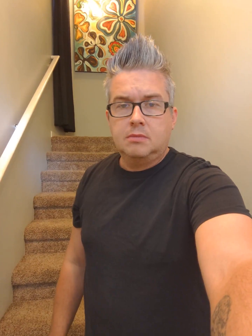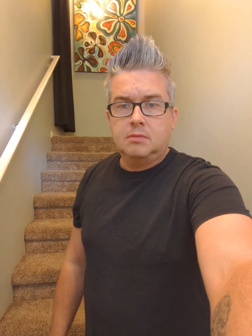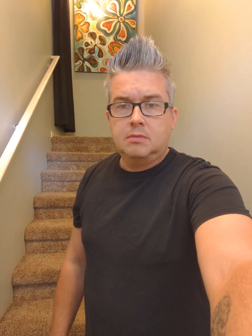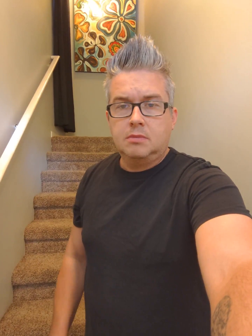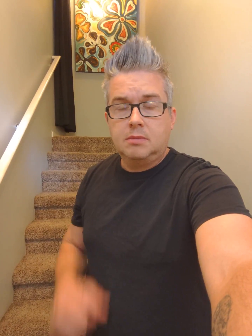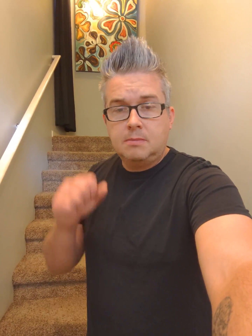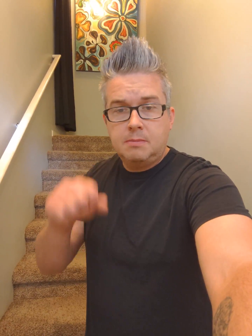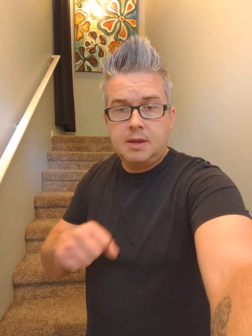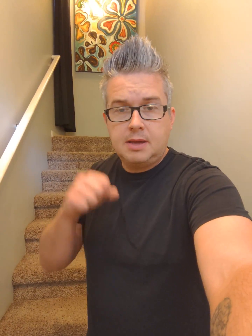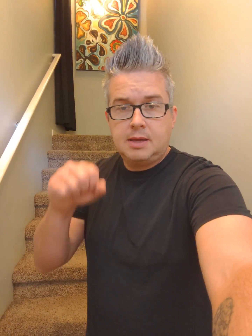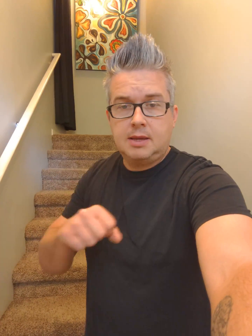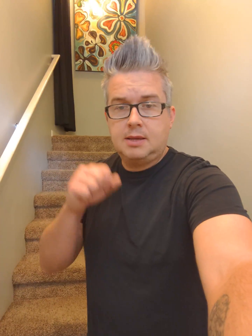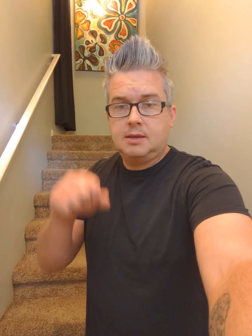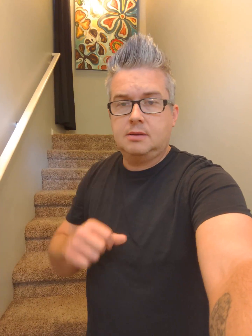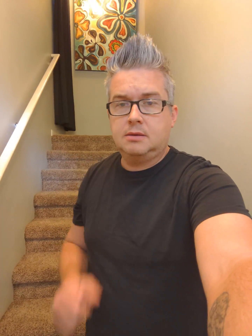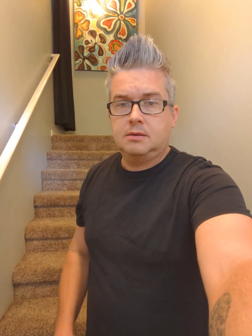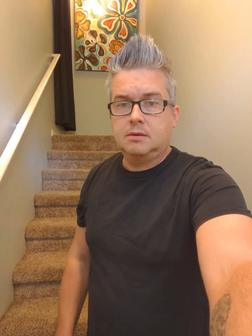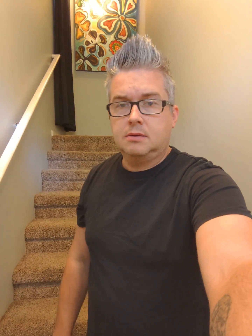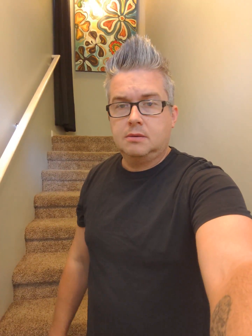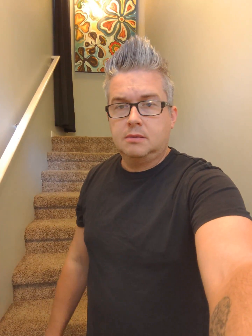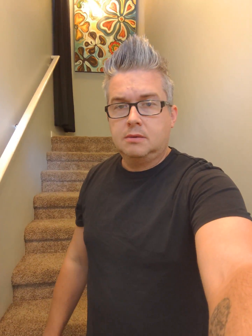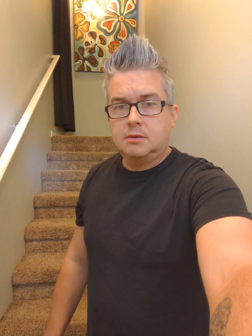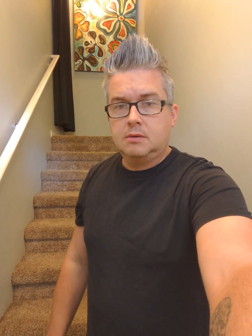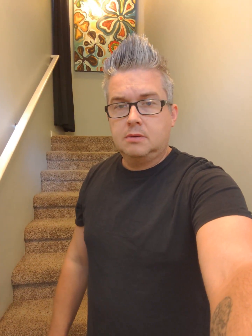bicycle